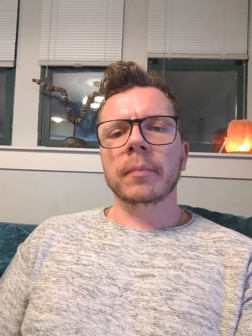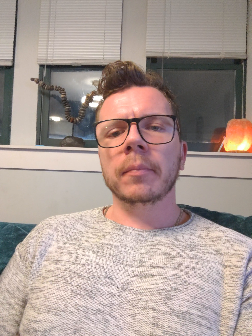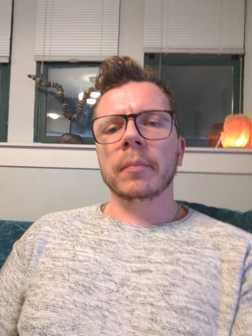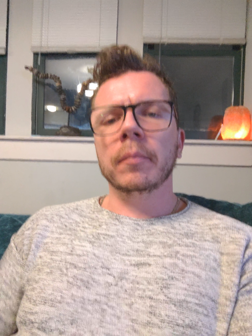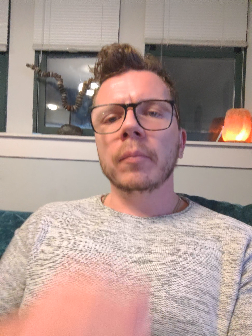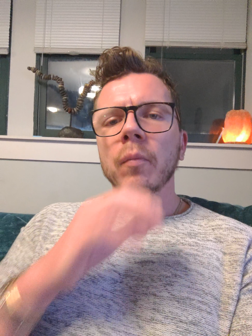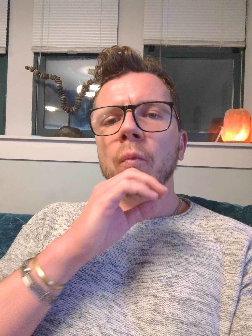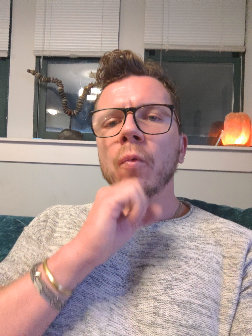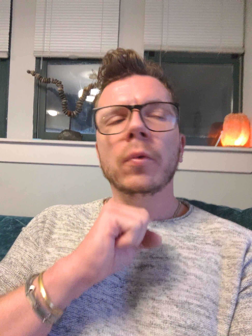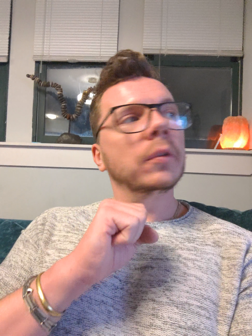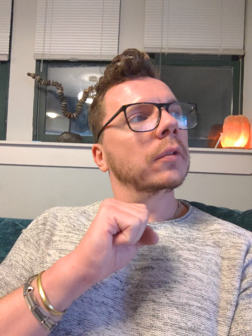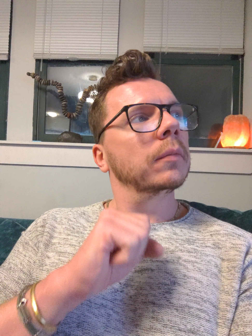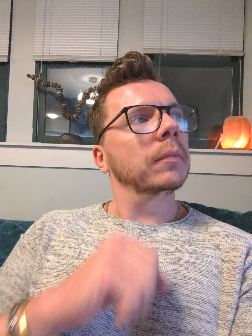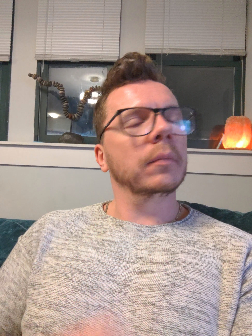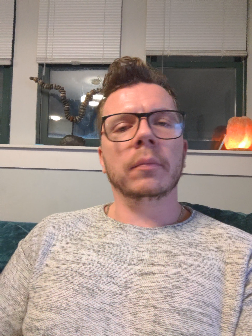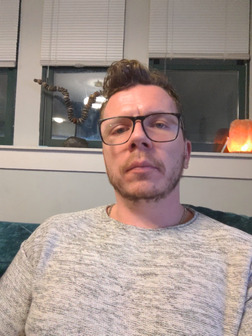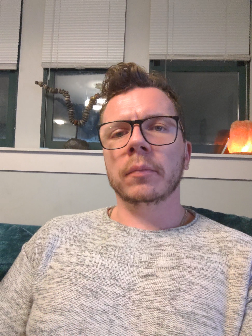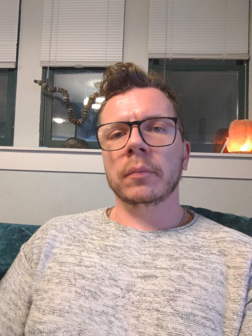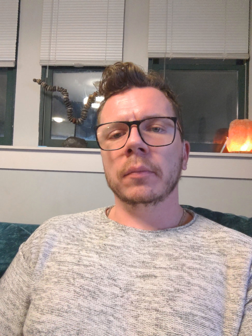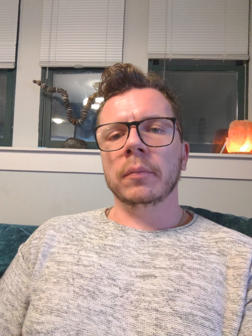orange